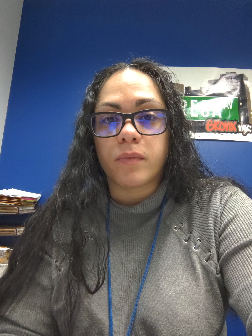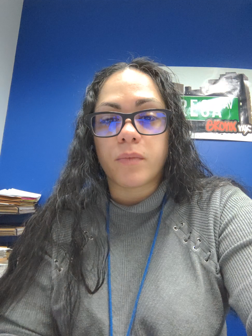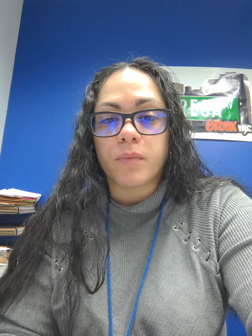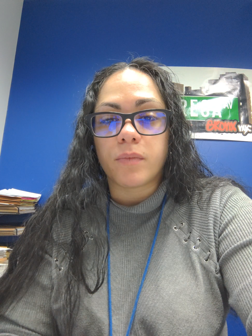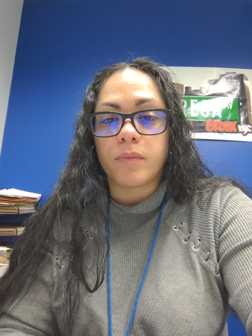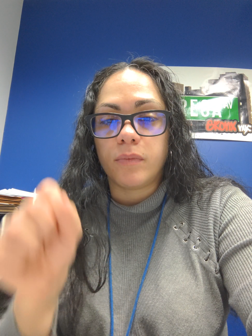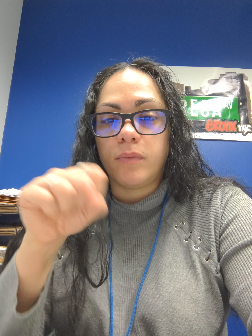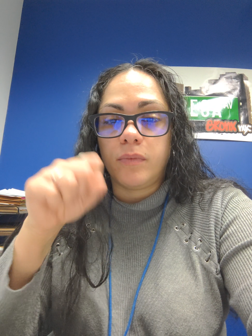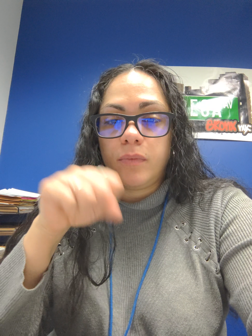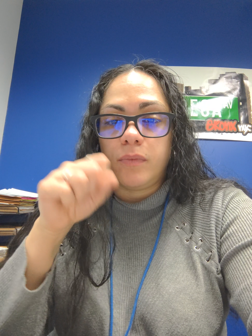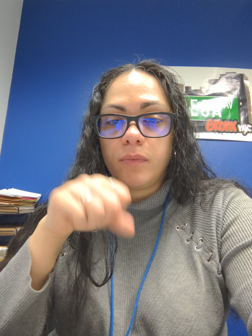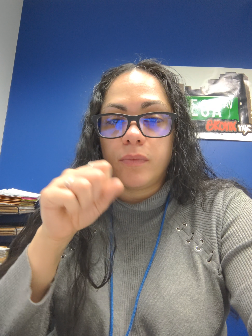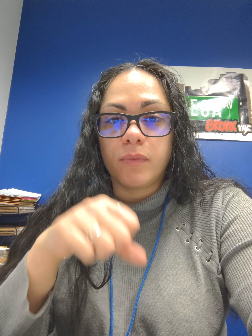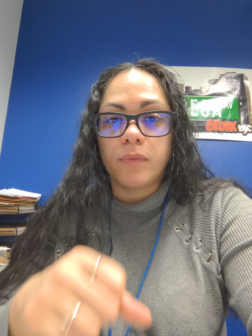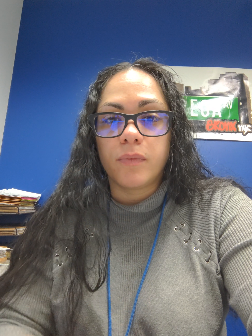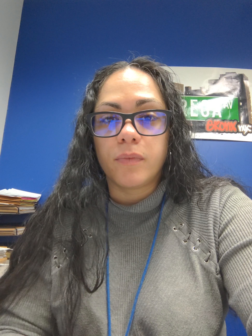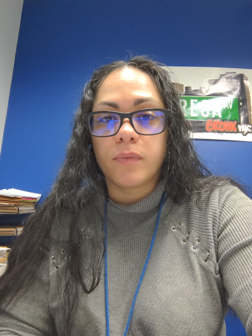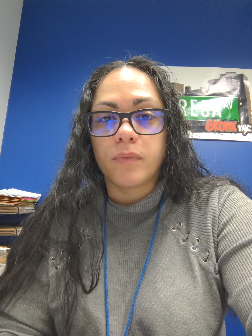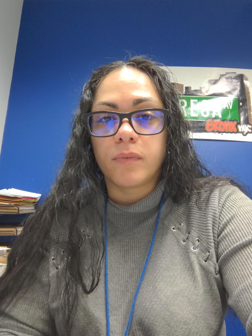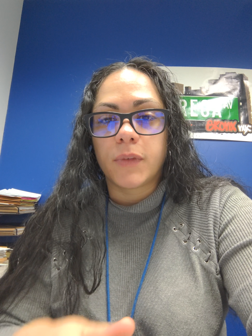yes